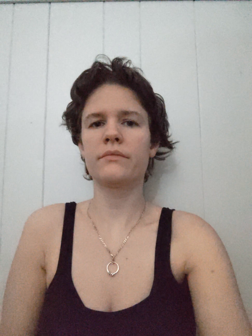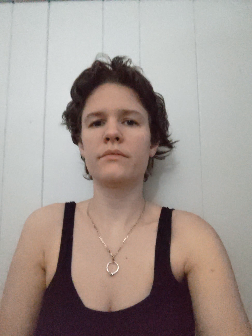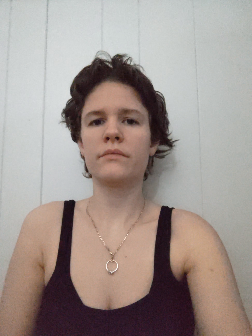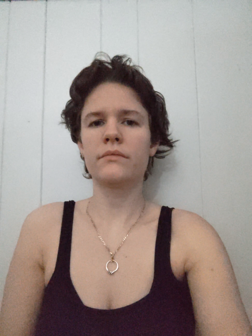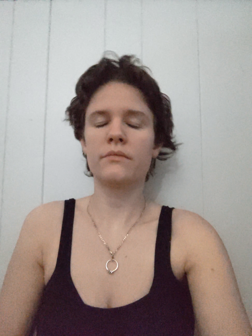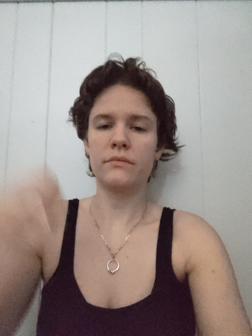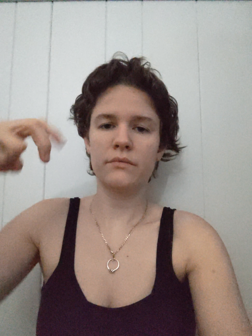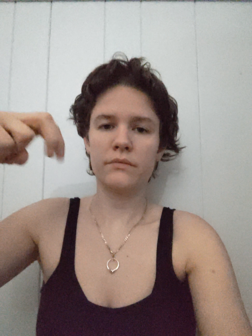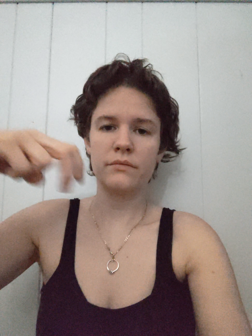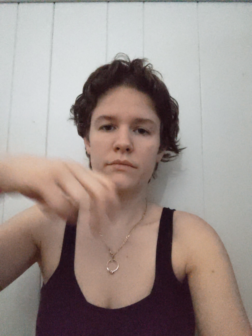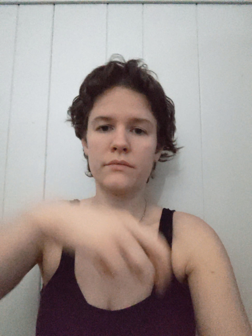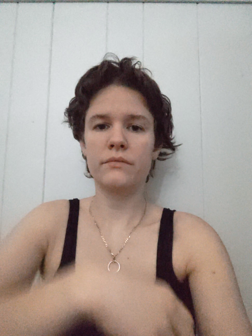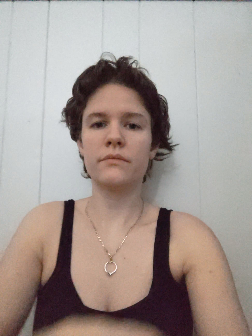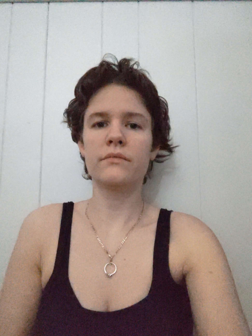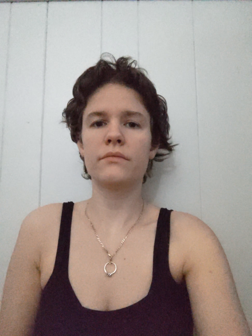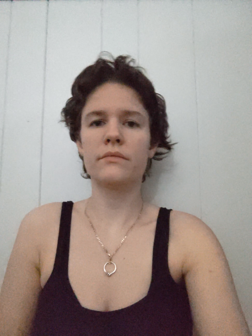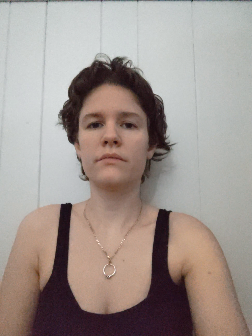stairs